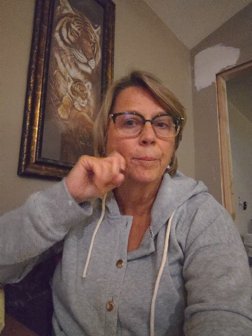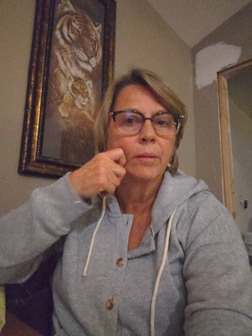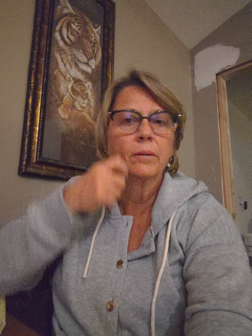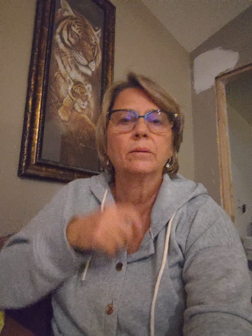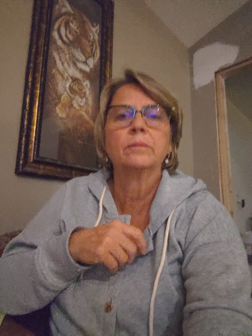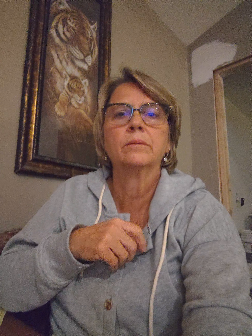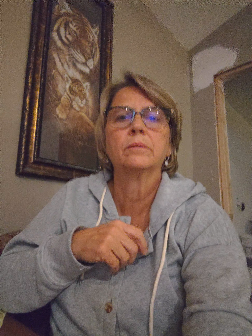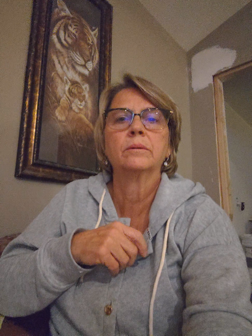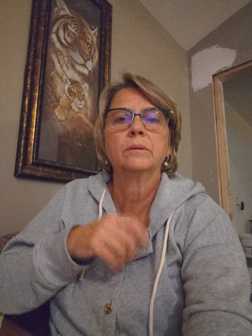apple